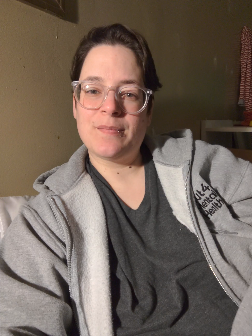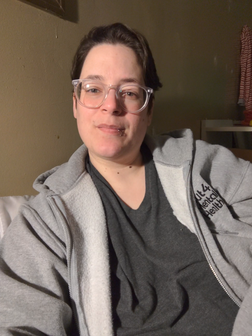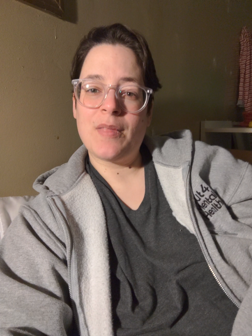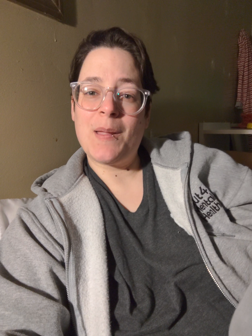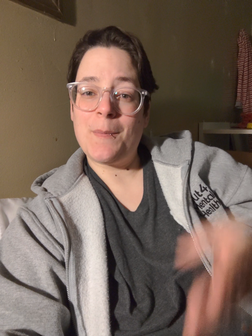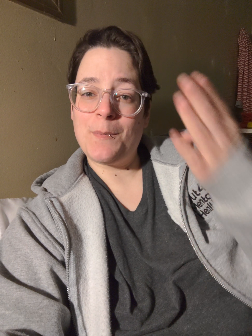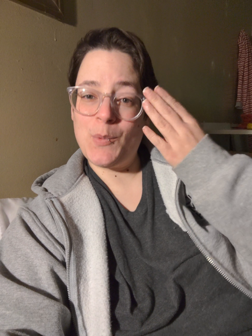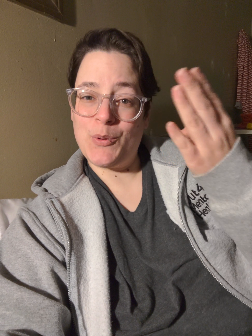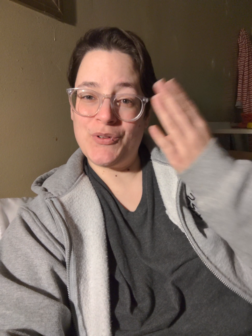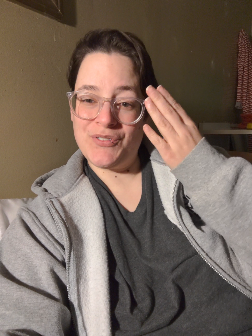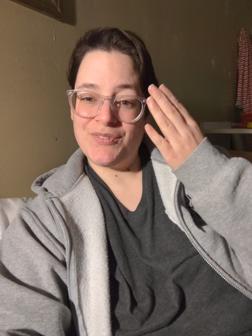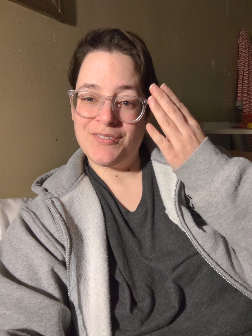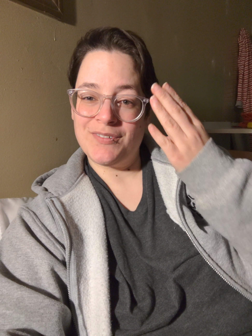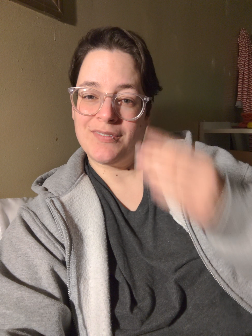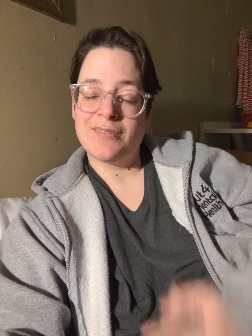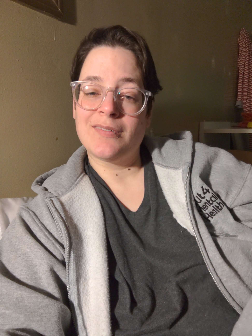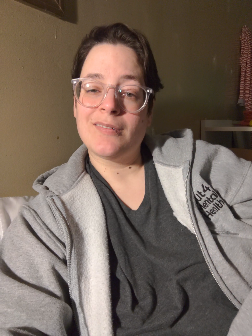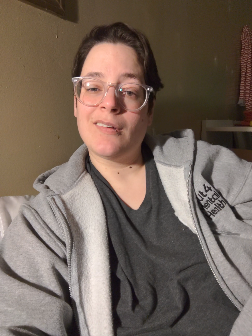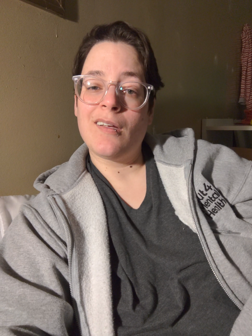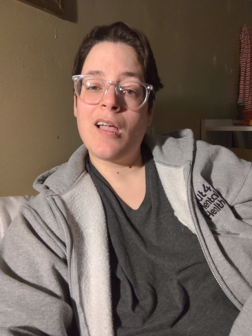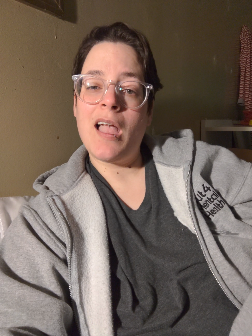morning